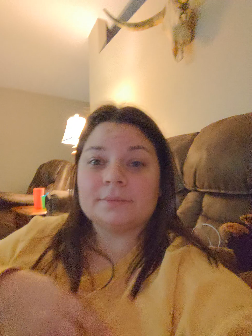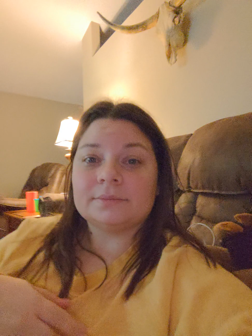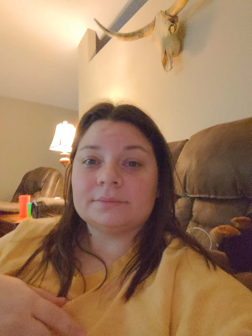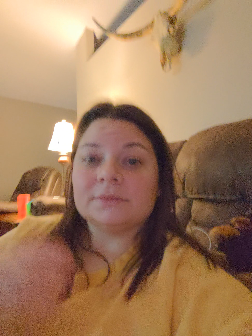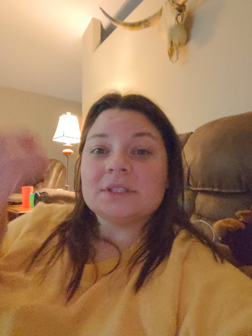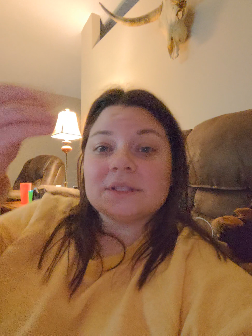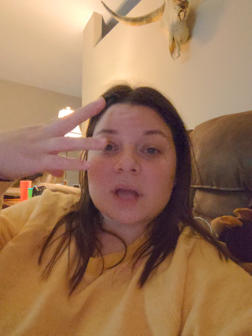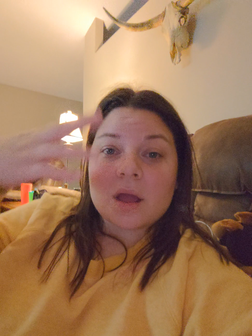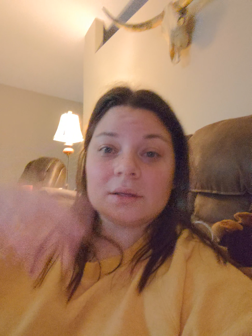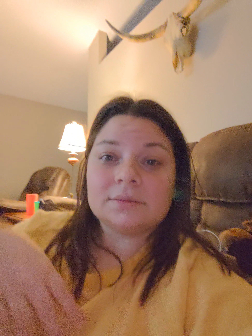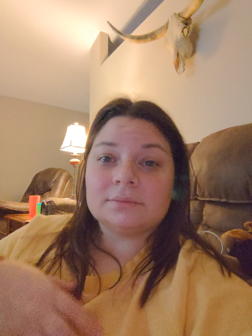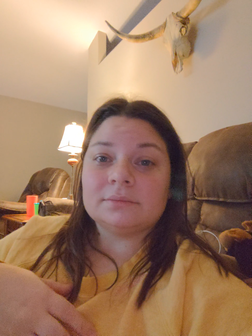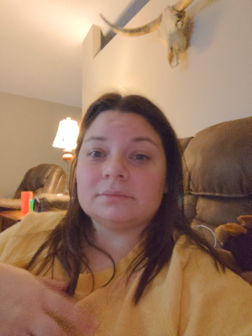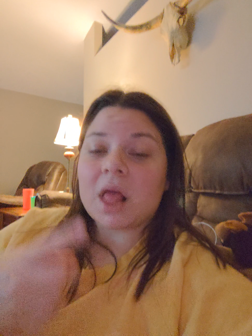sun